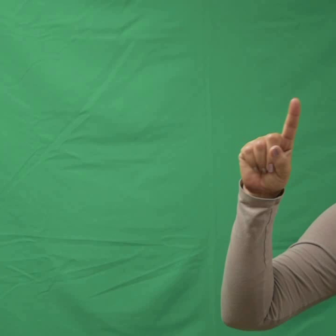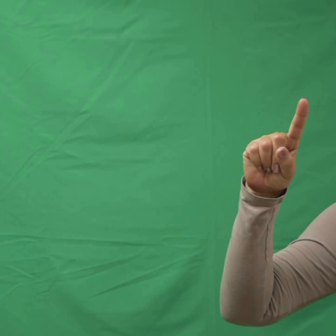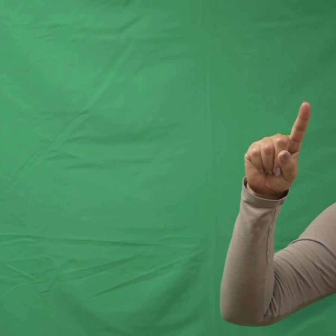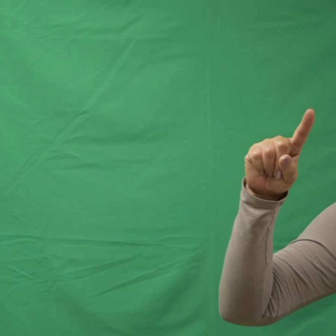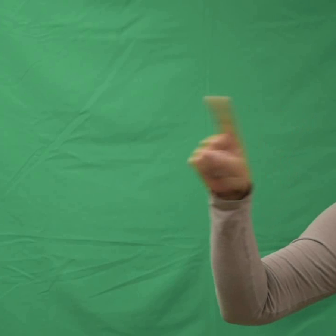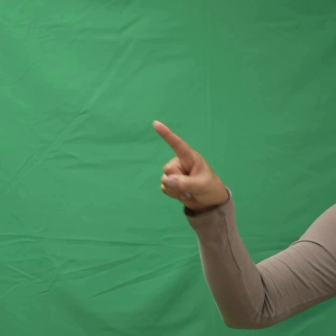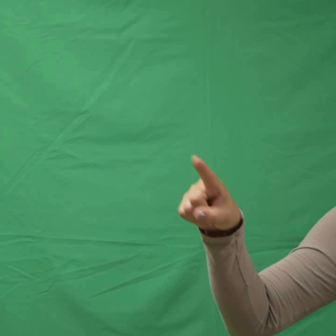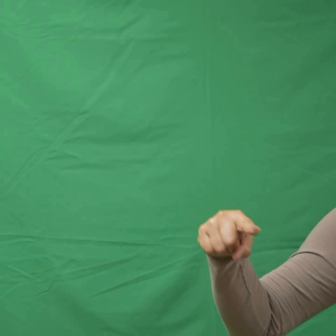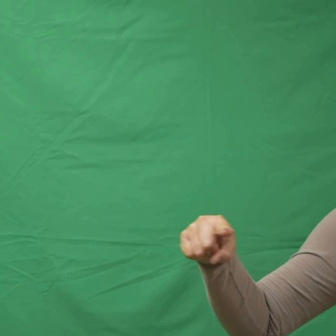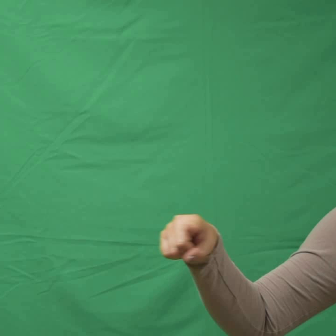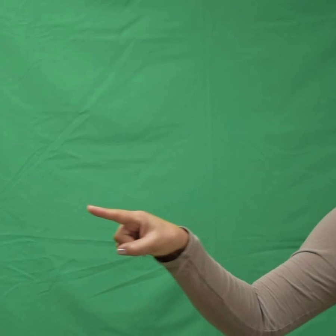Z